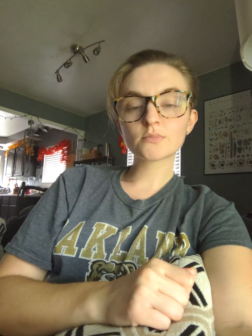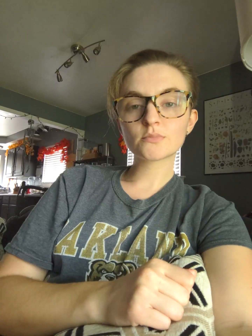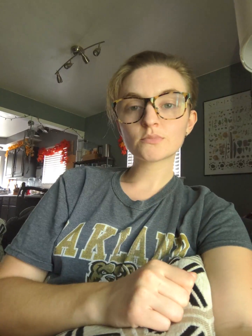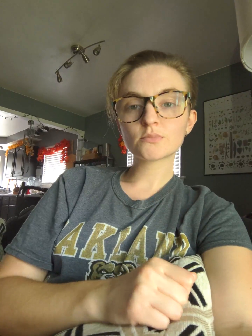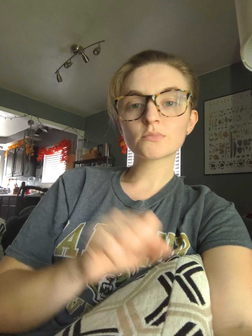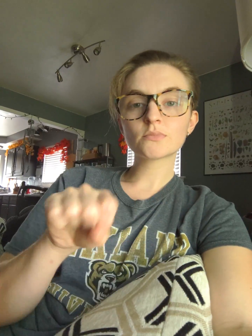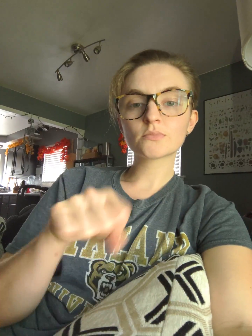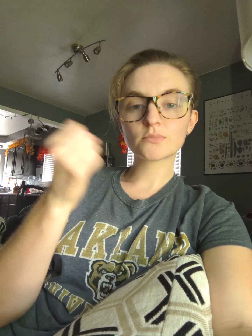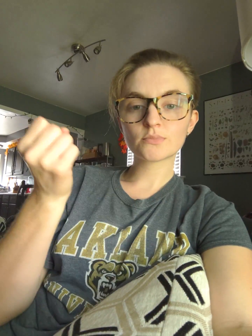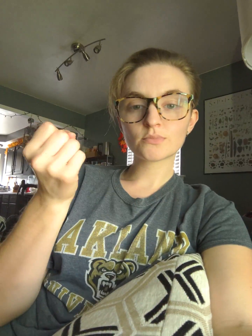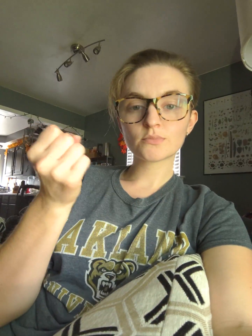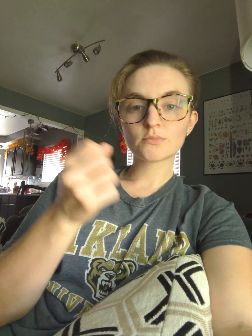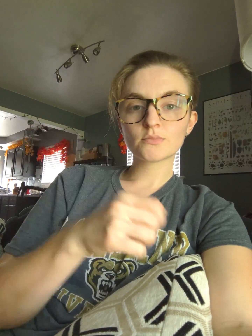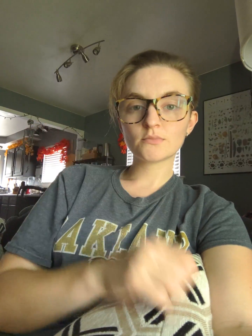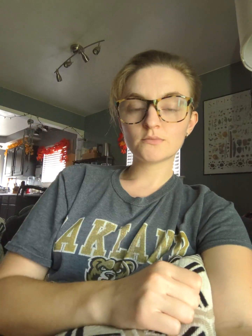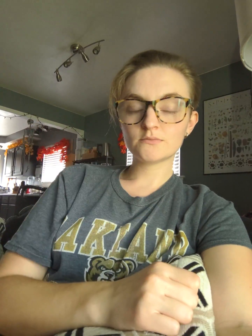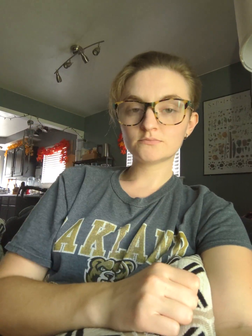broken